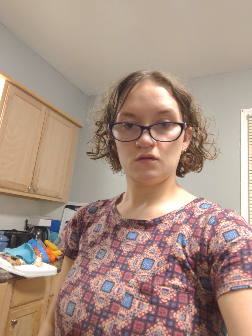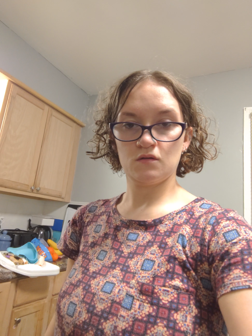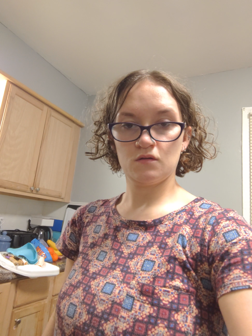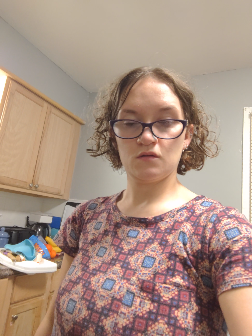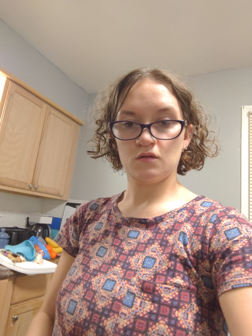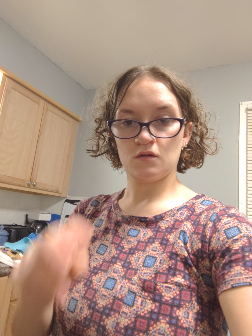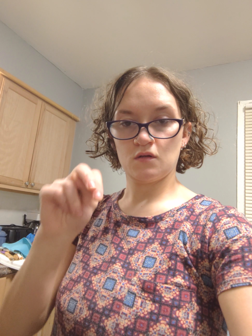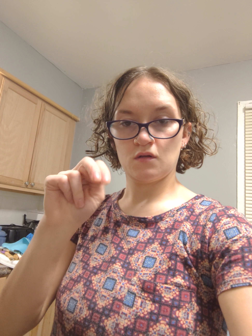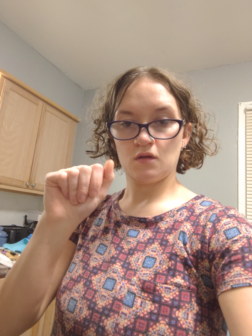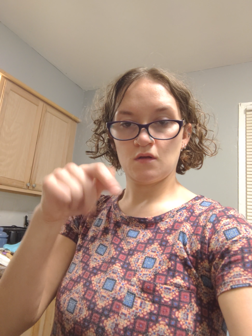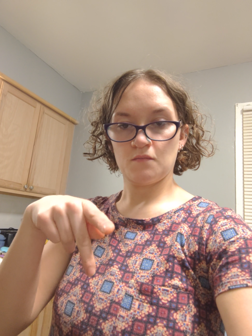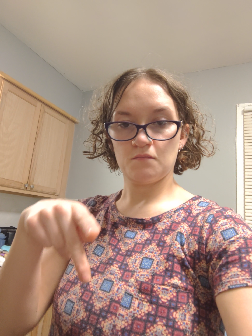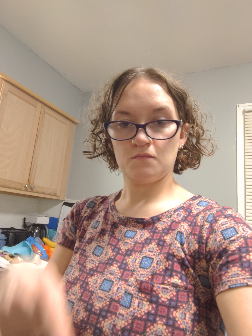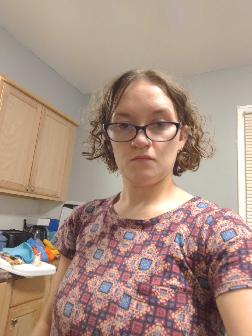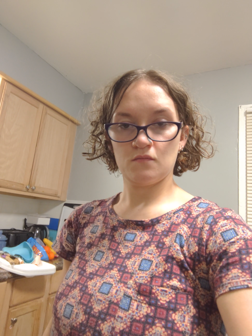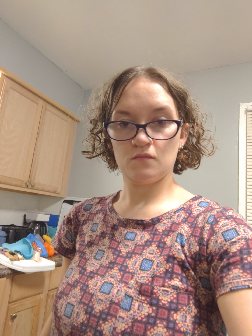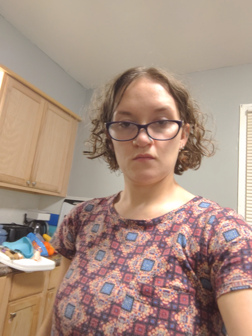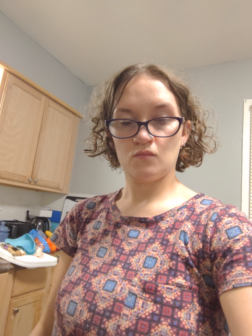nap